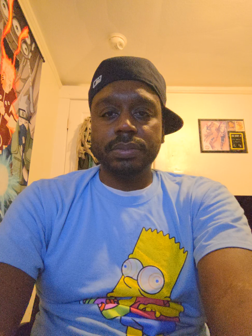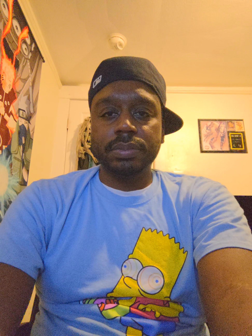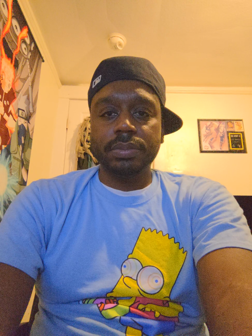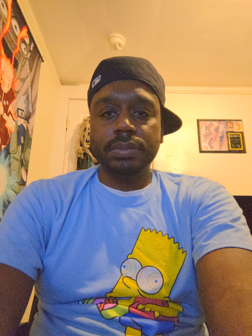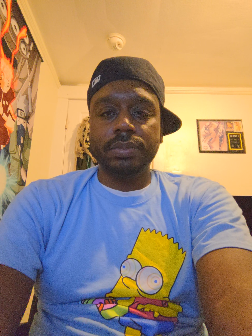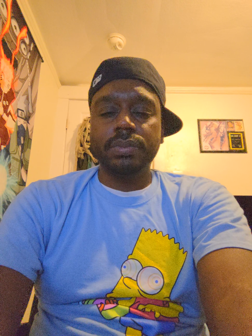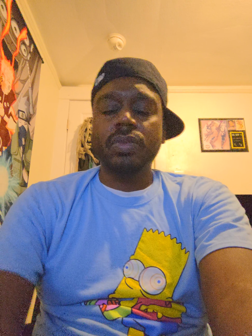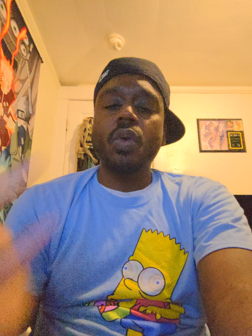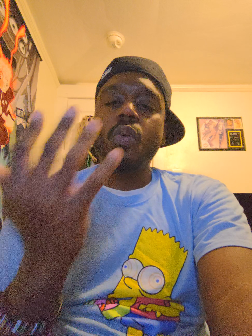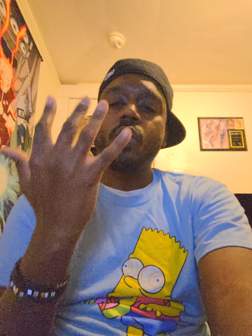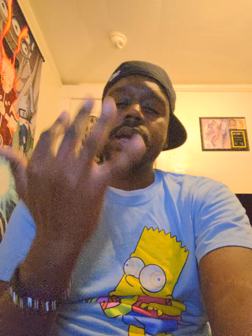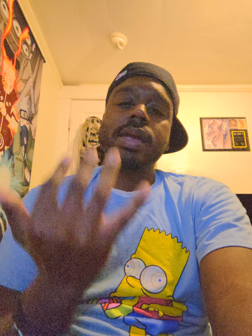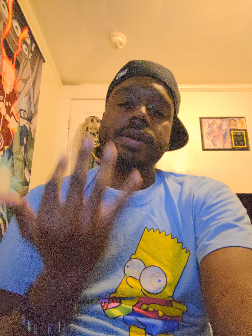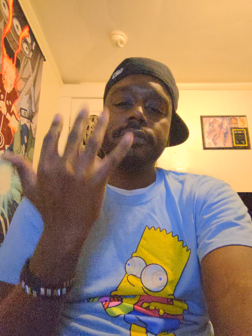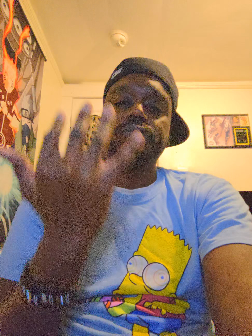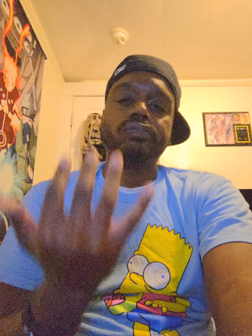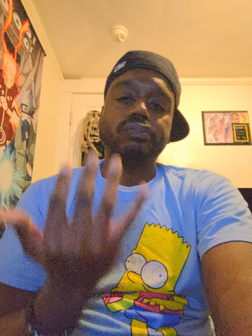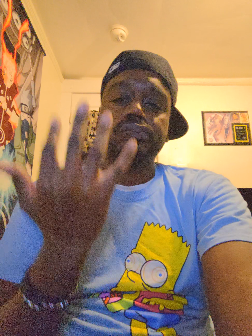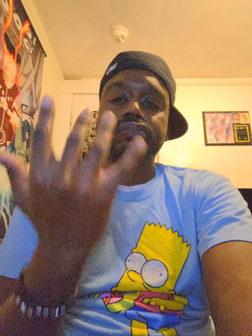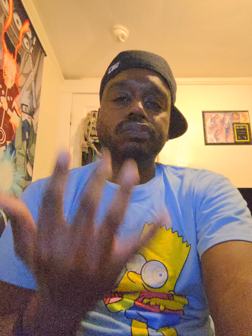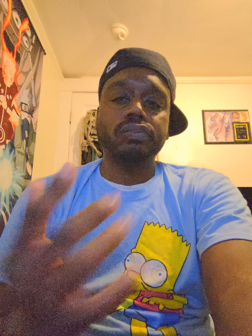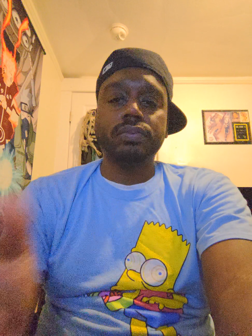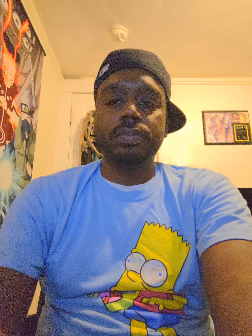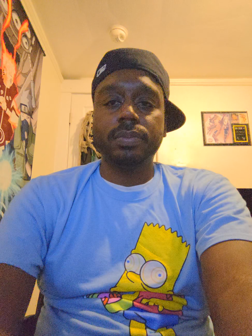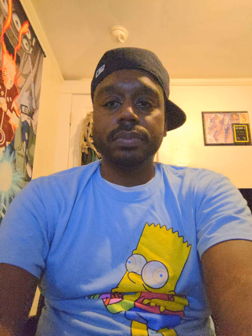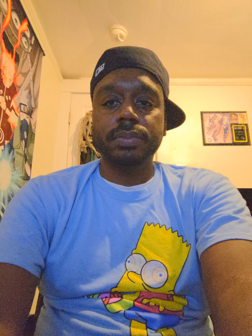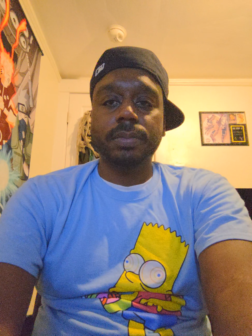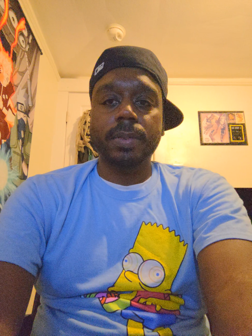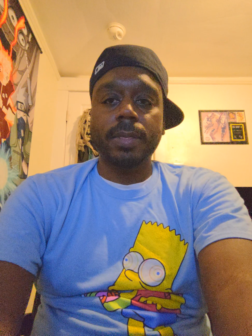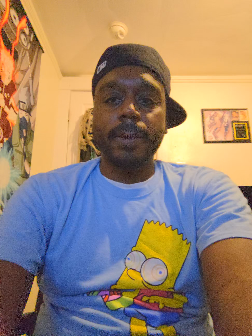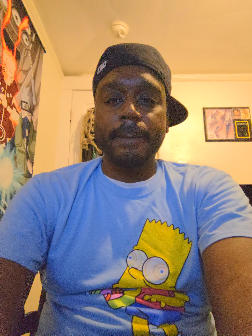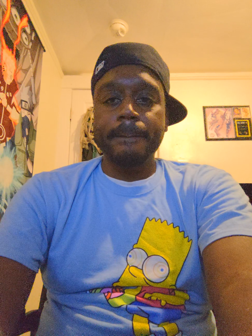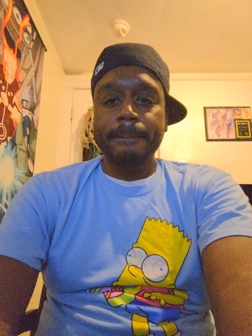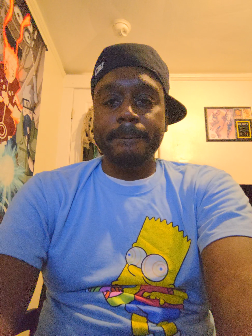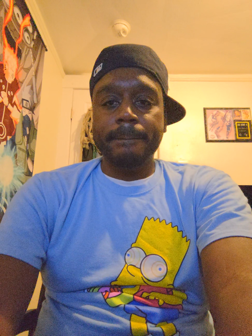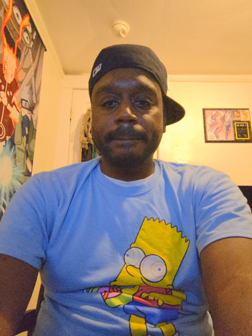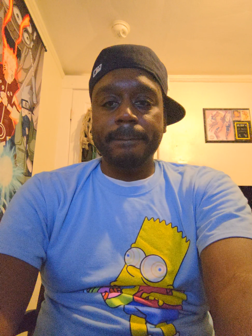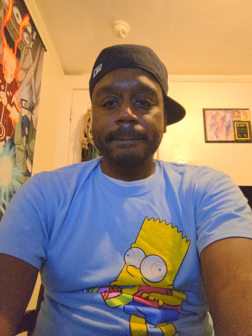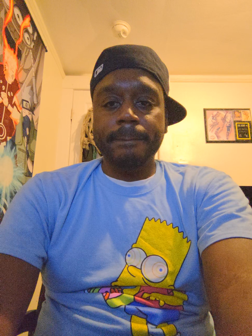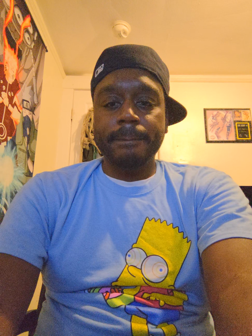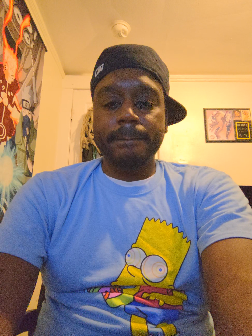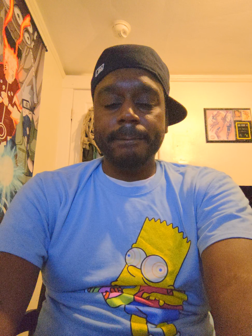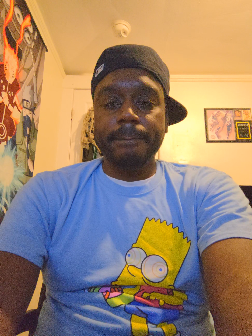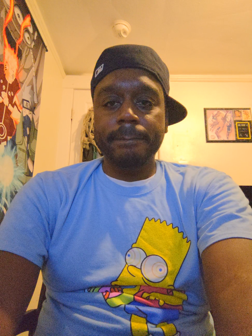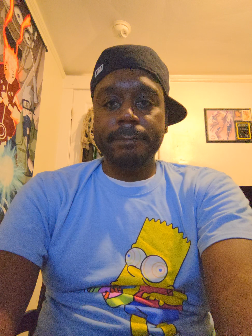wait